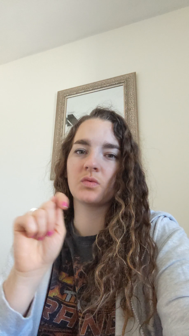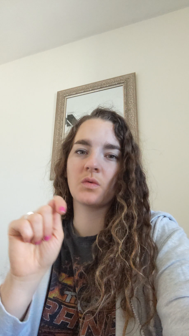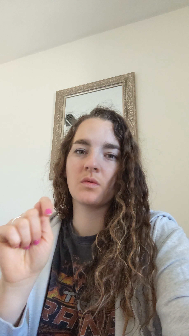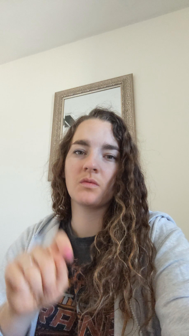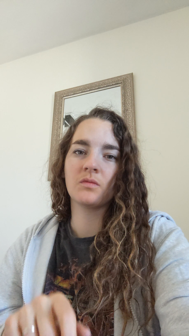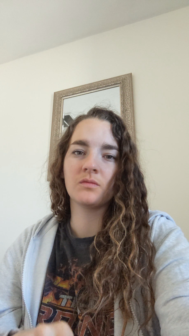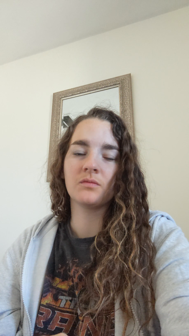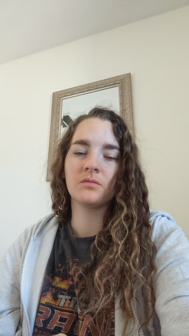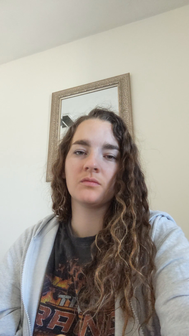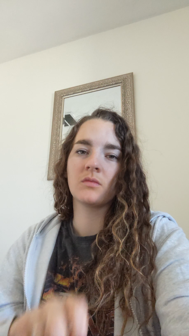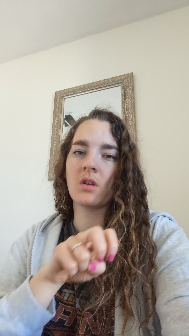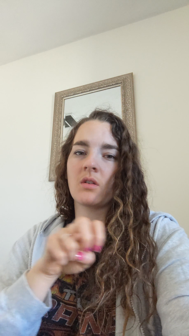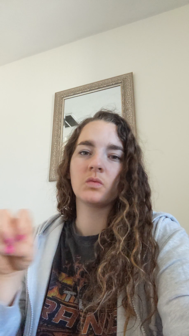couch